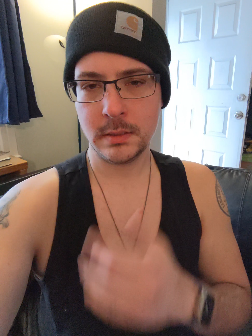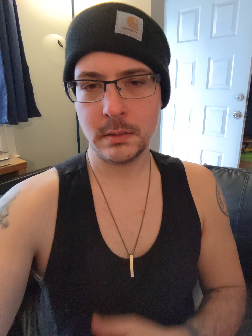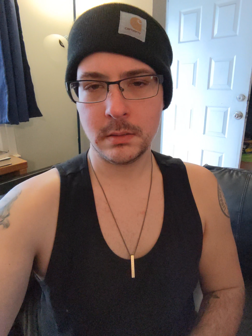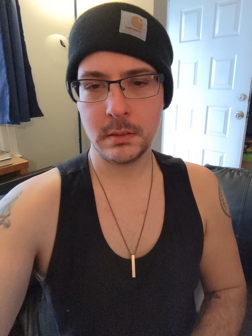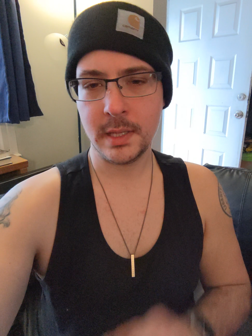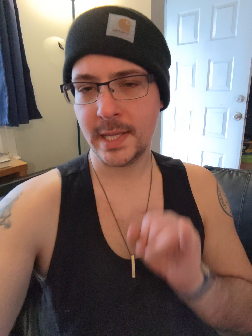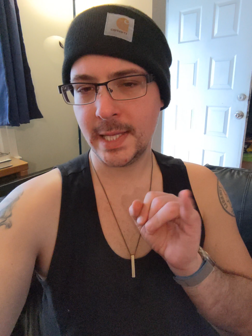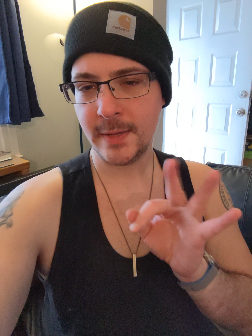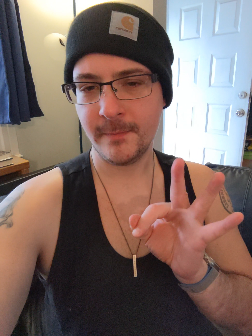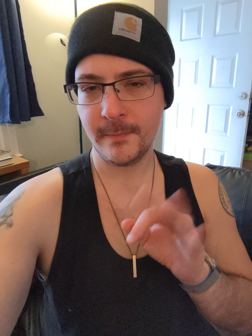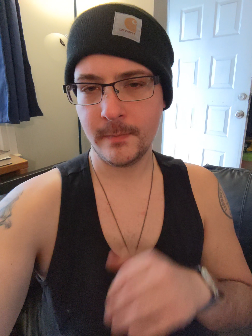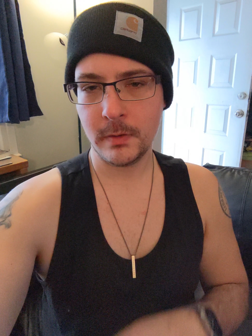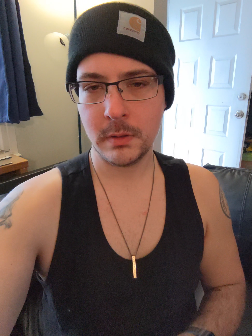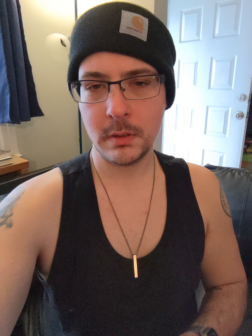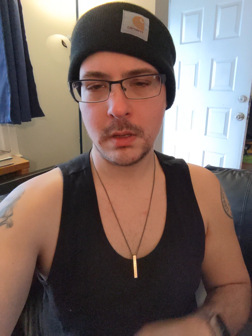if